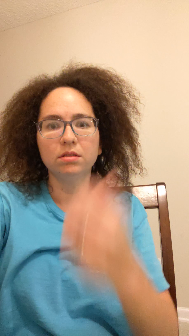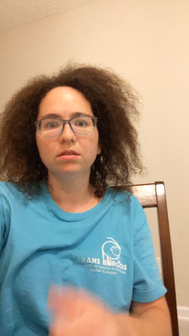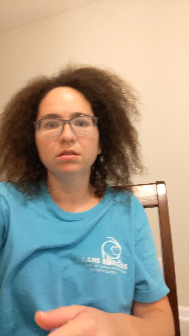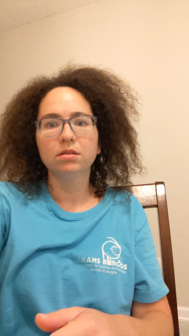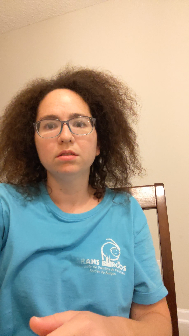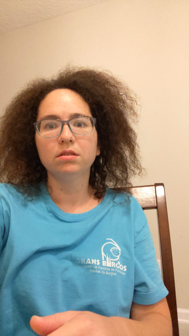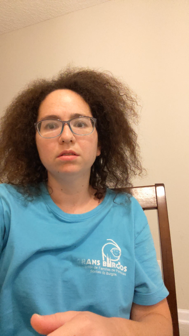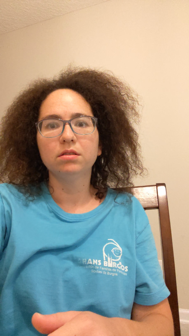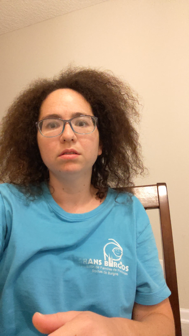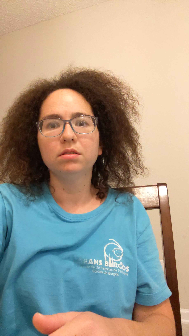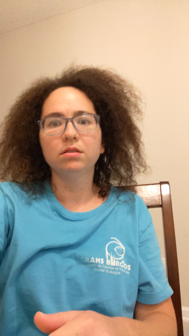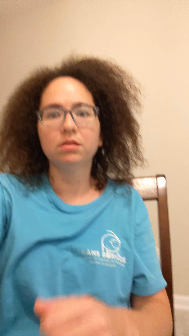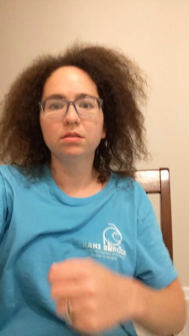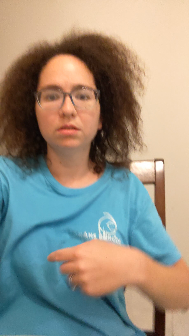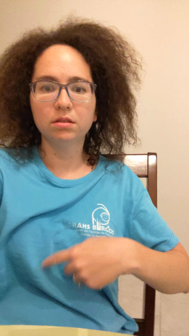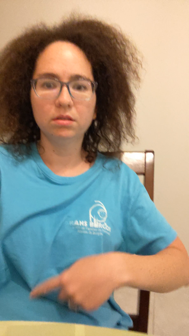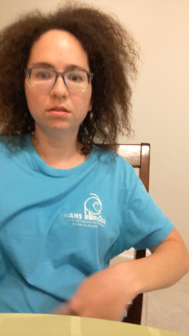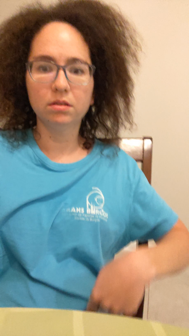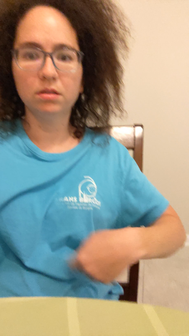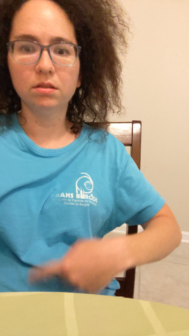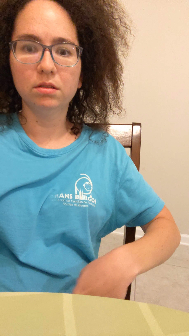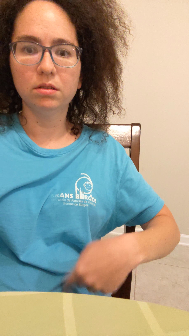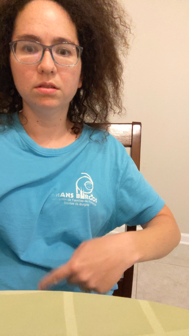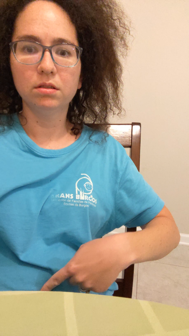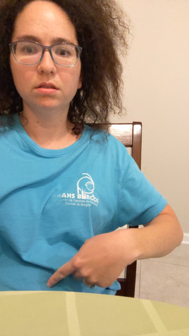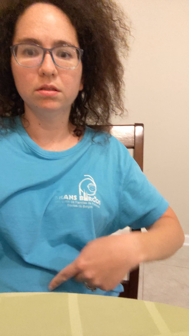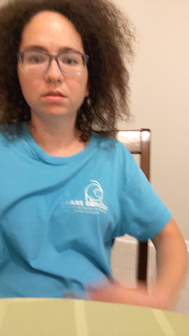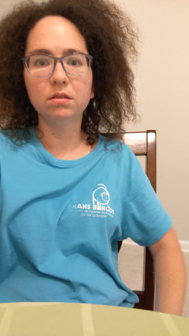belly button